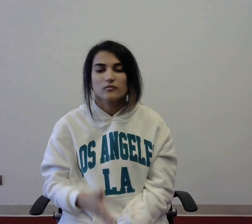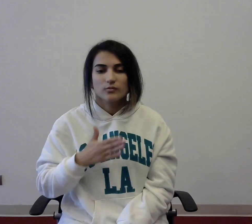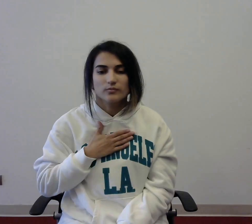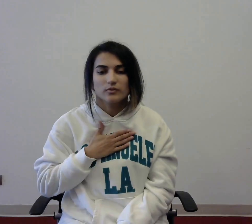mənə